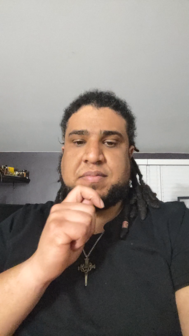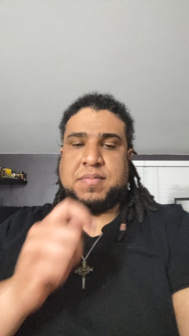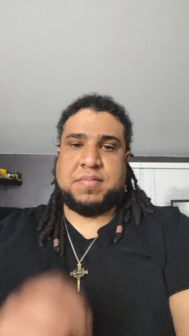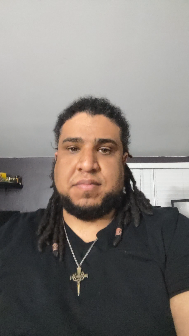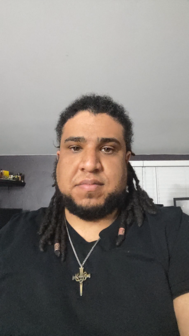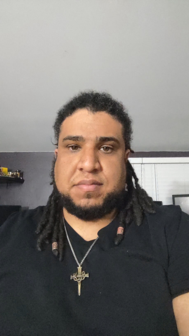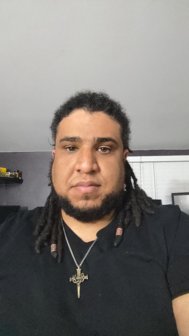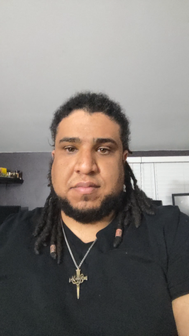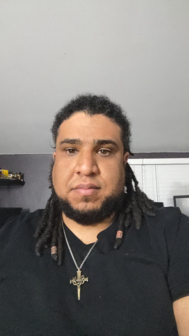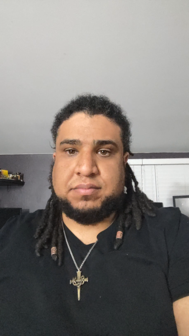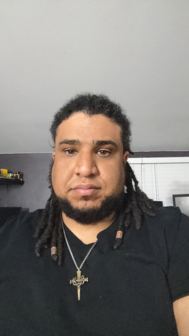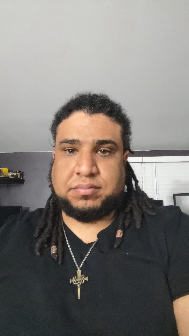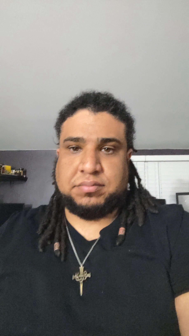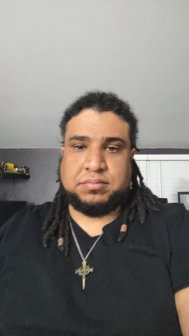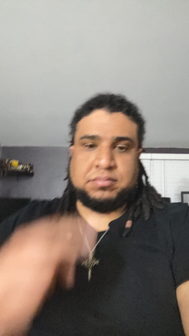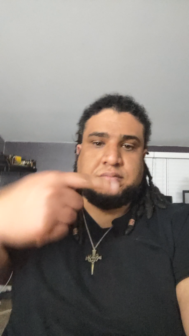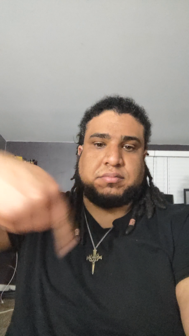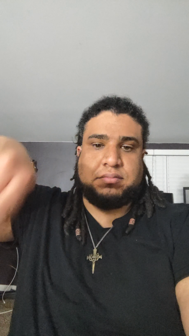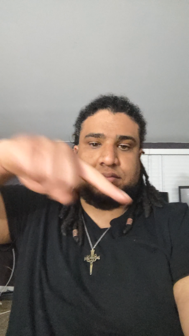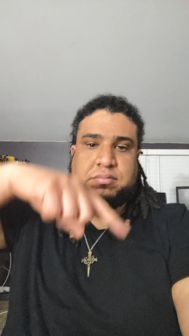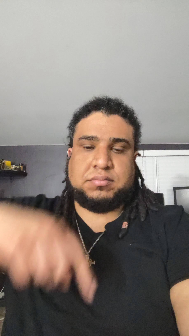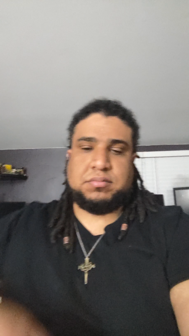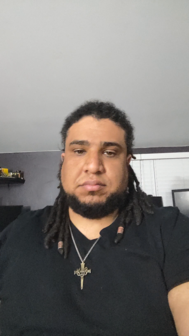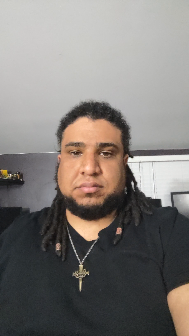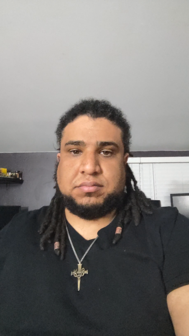around